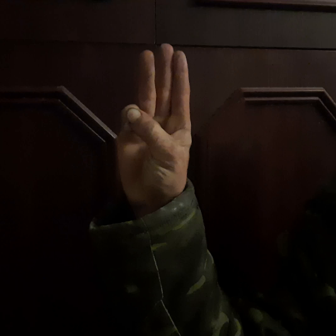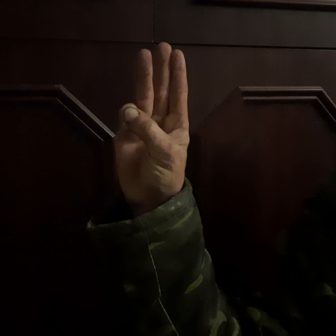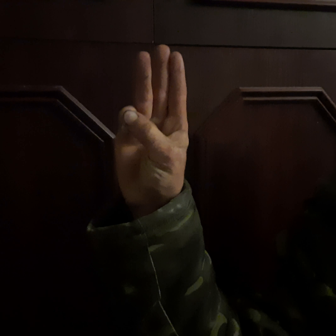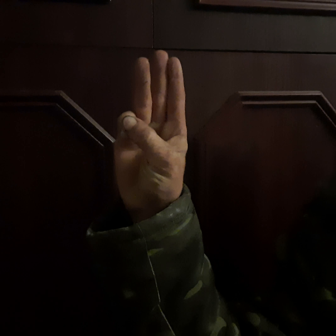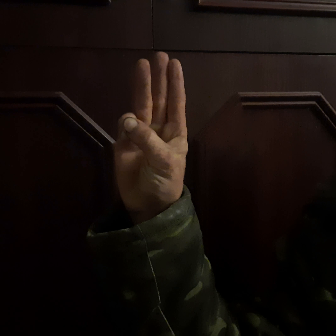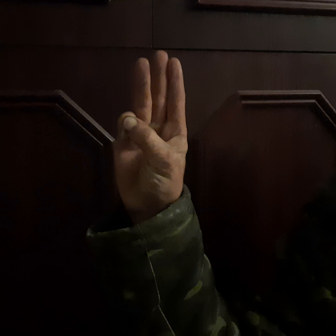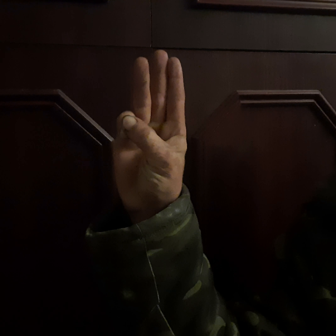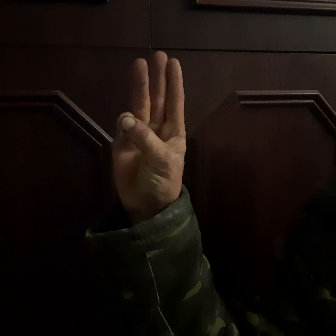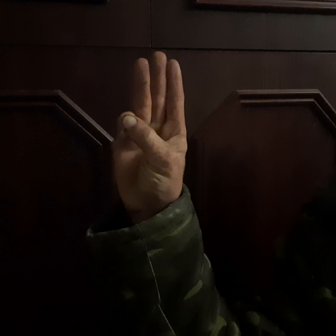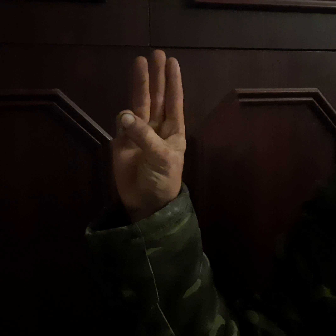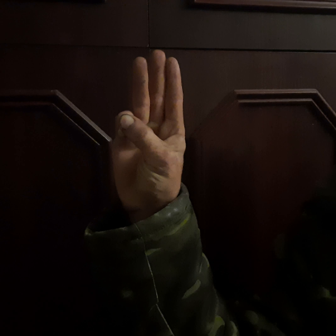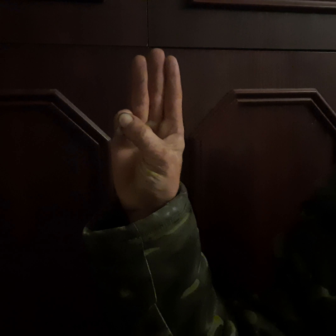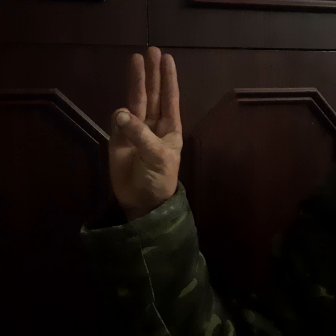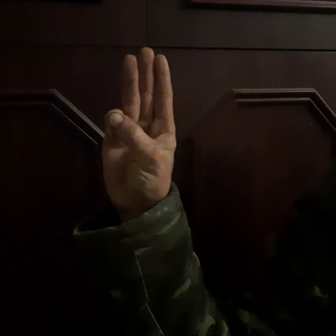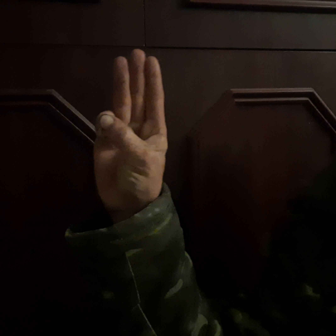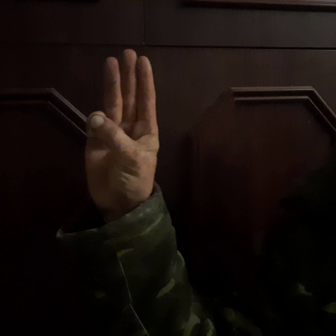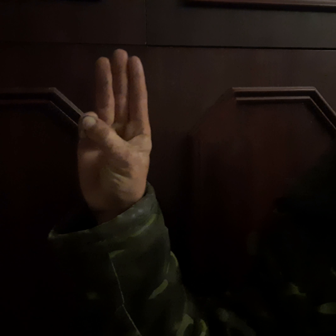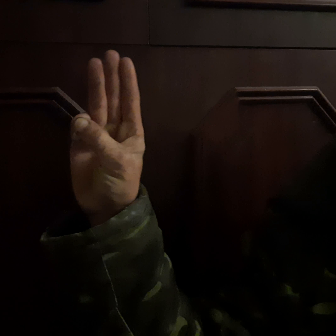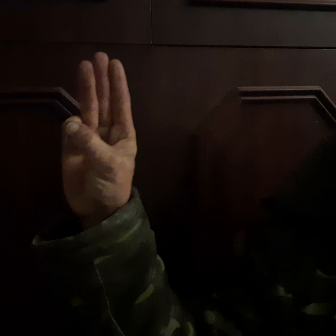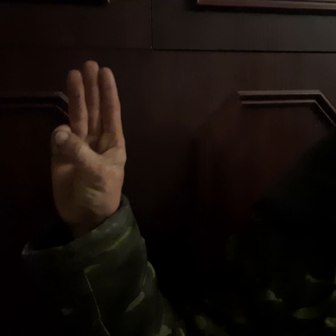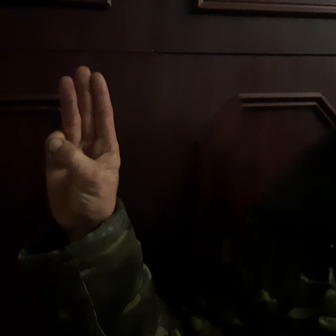Ш